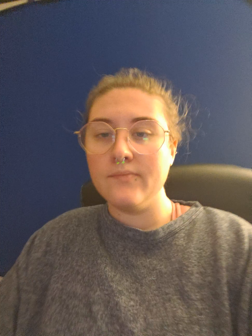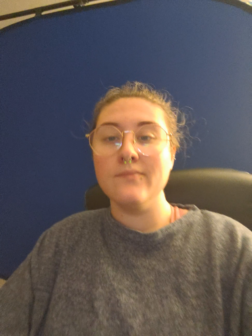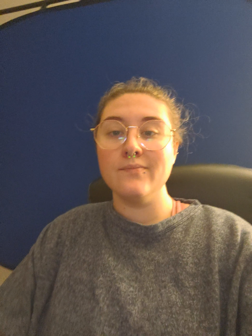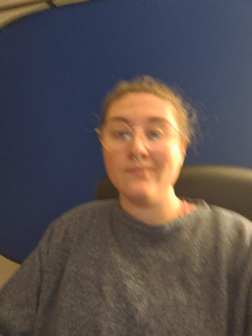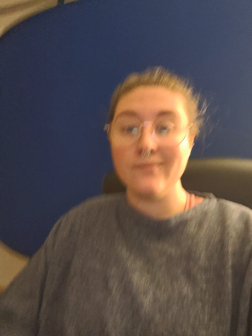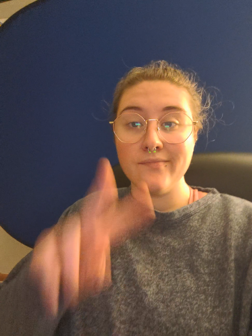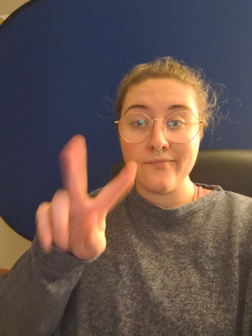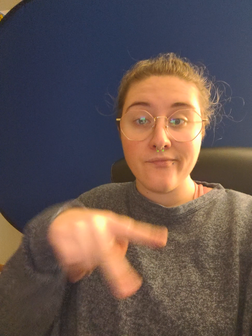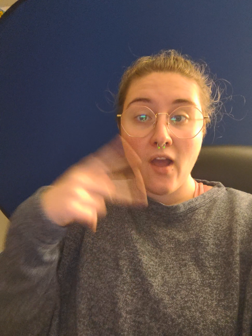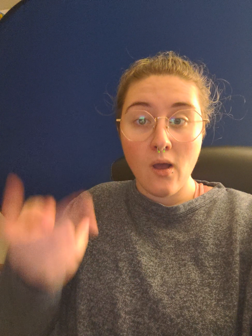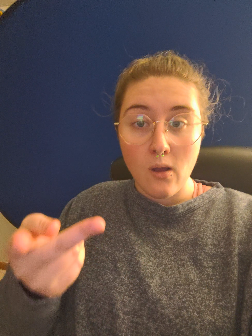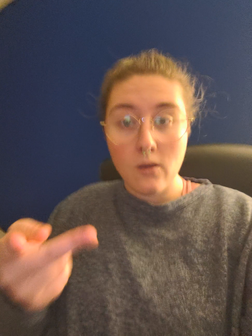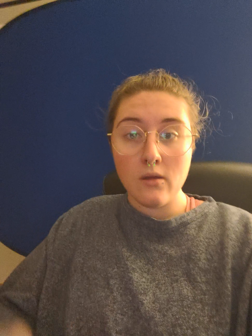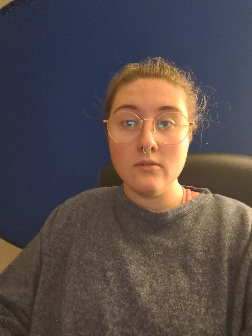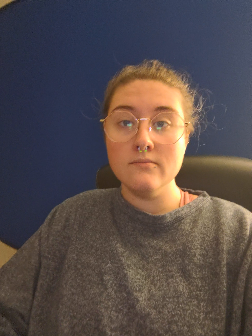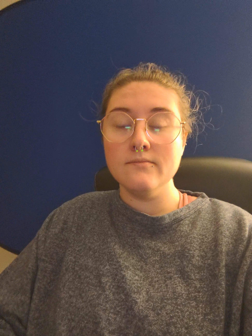fall